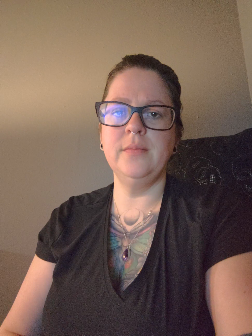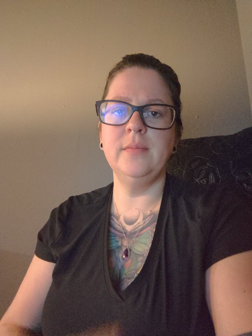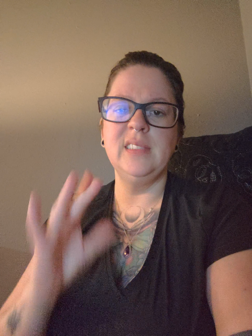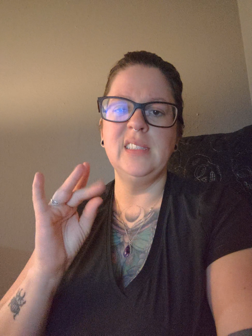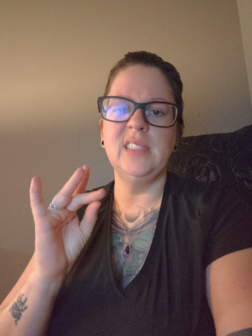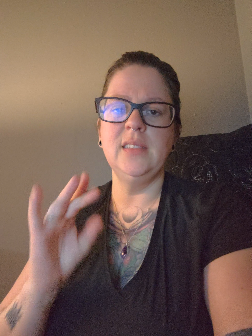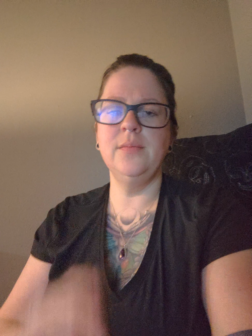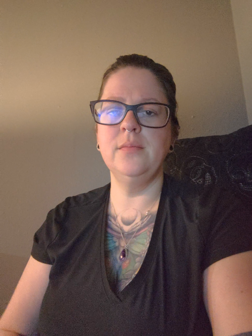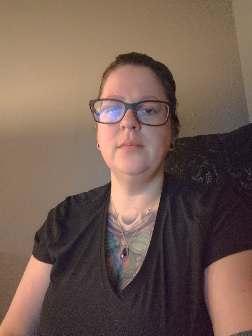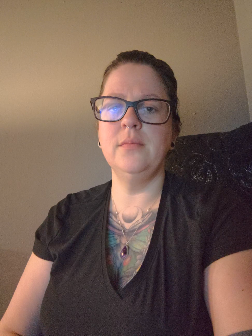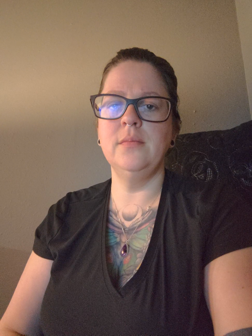sticky